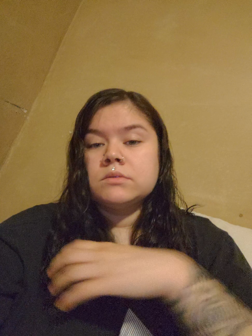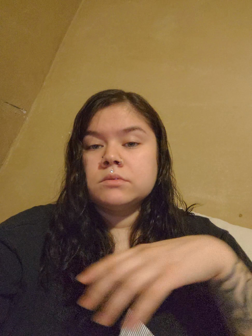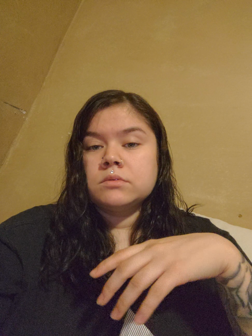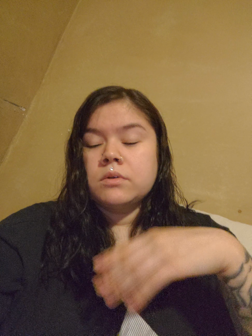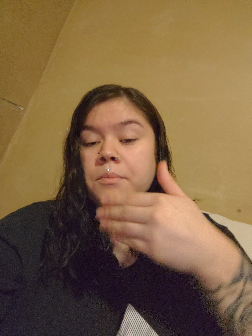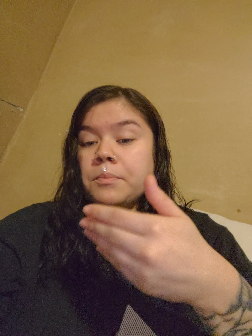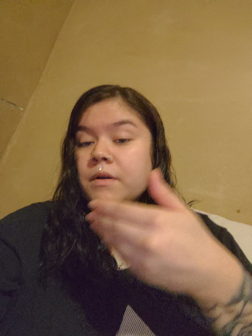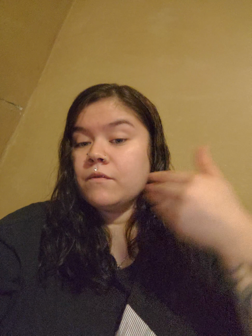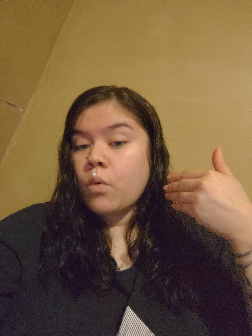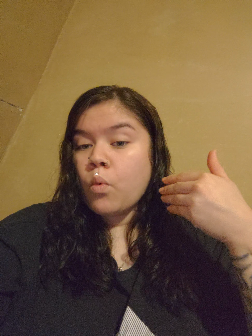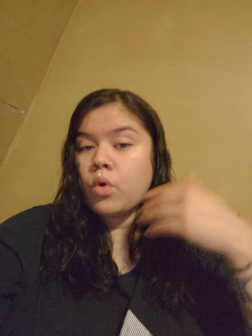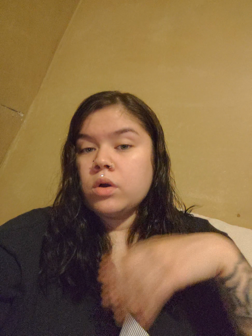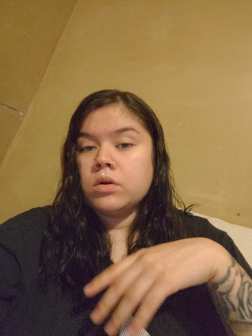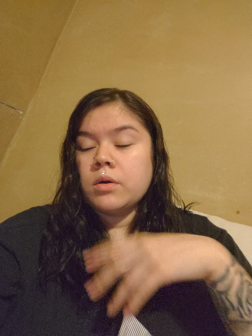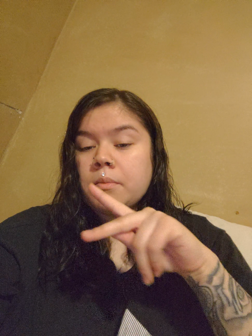before